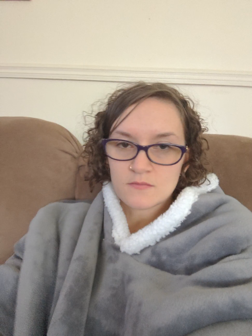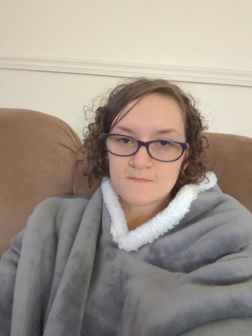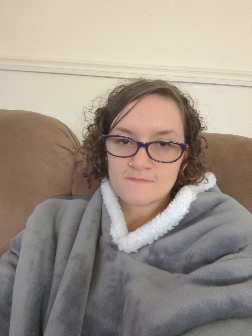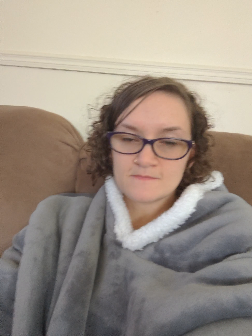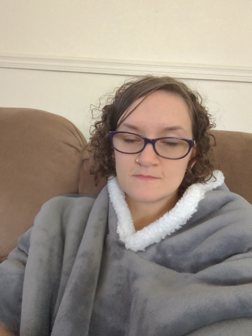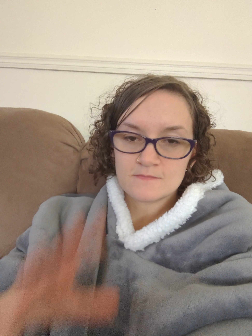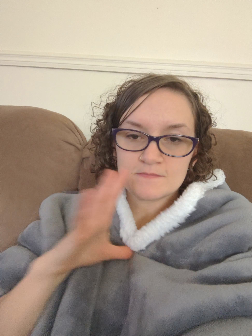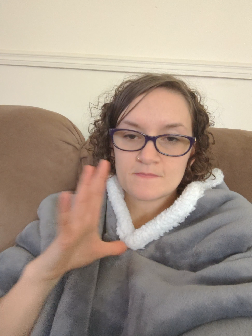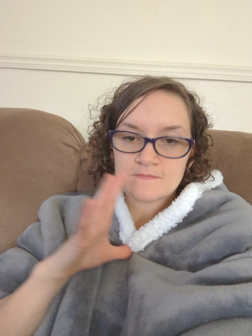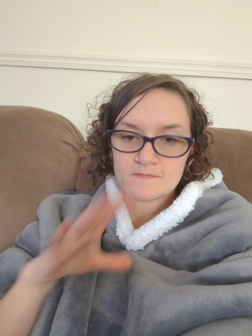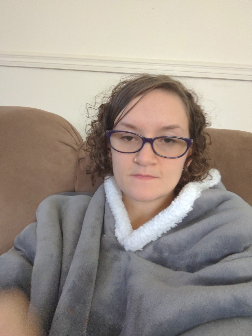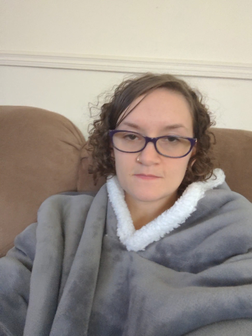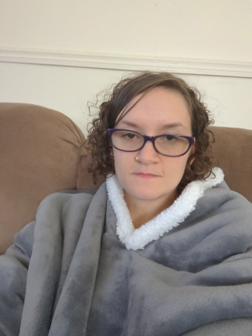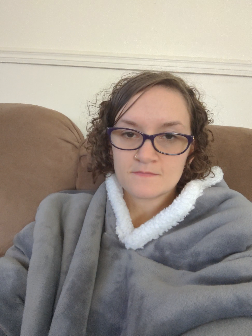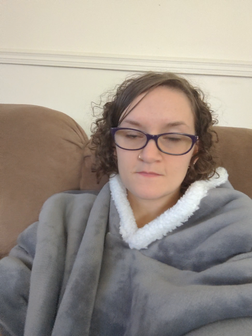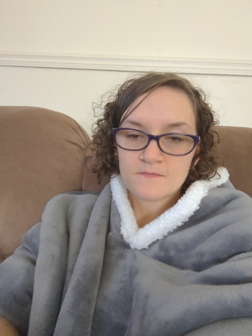fine